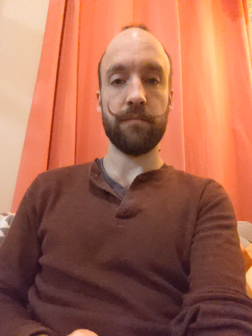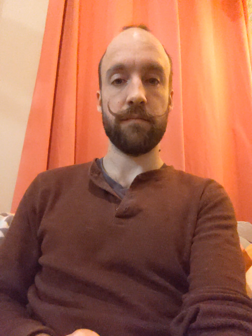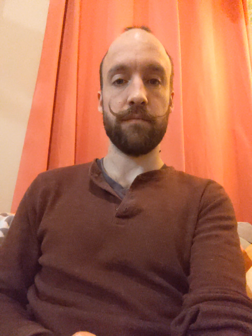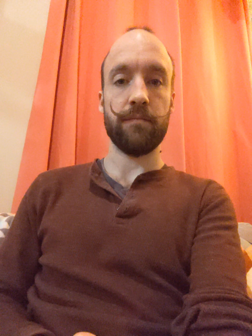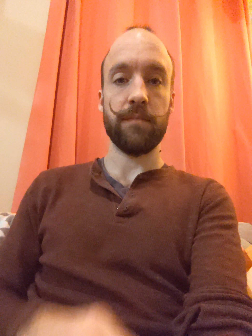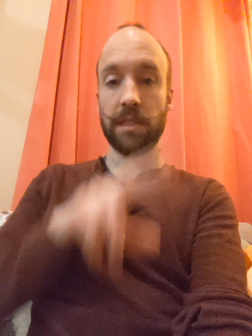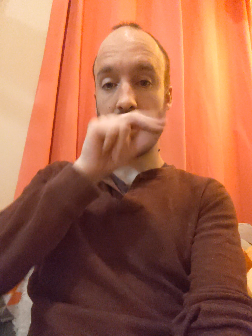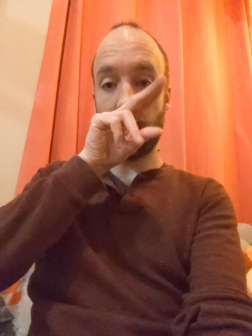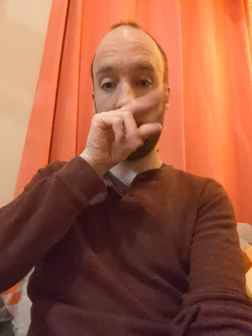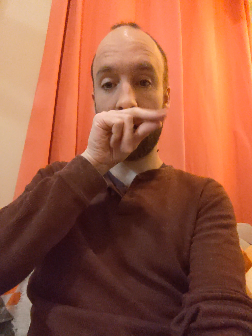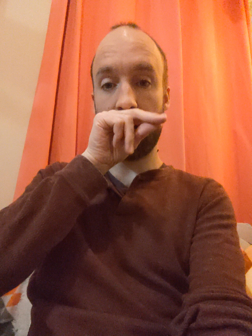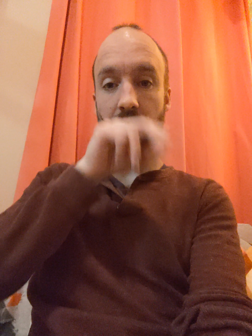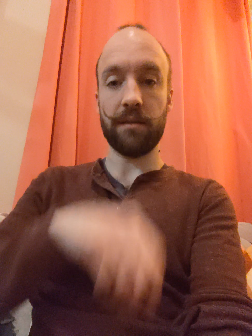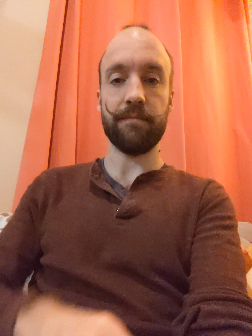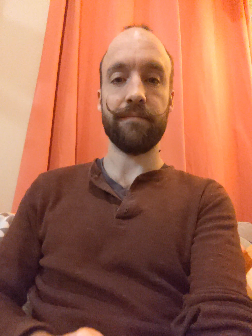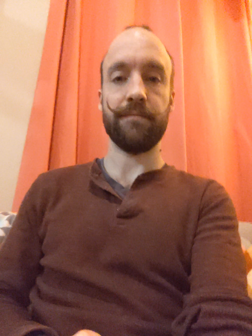duck